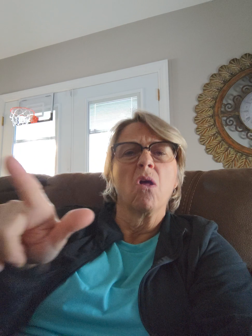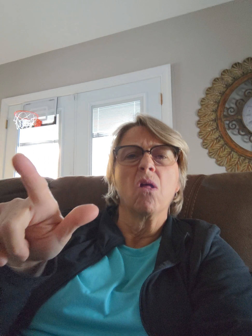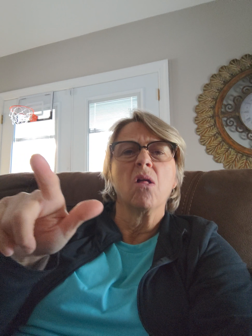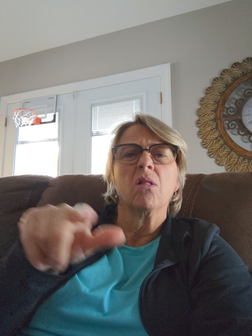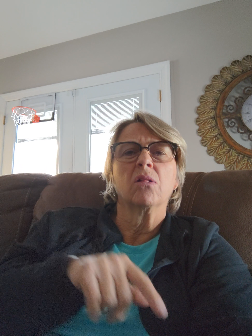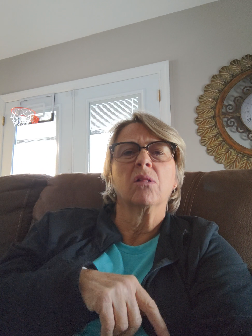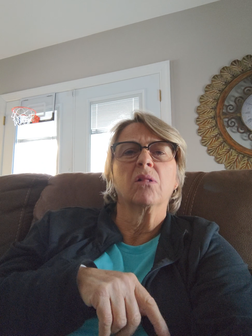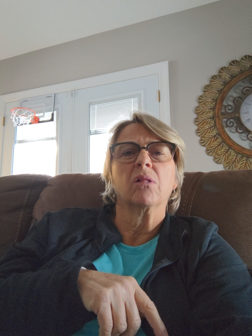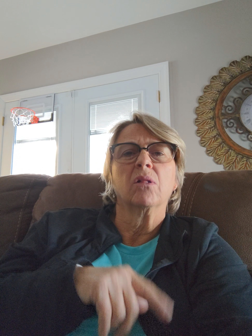all